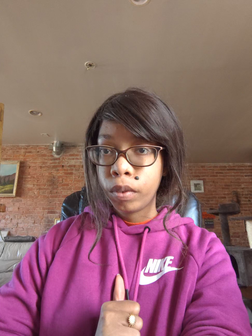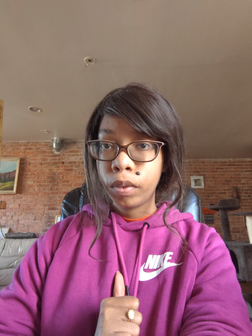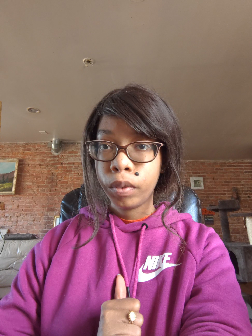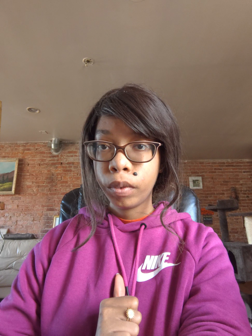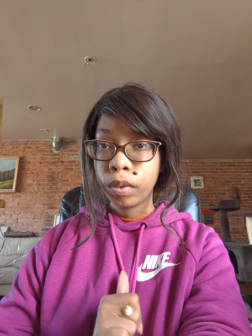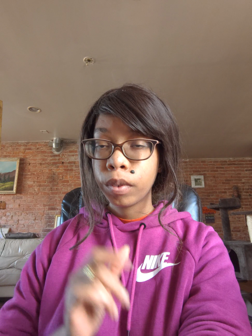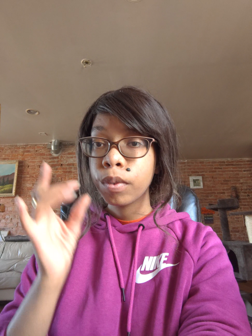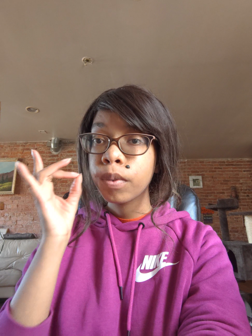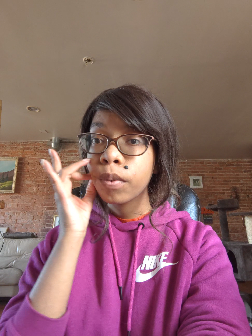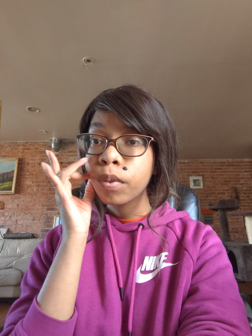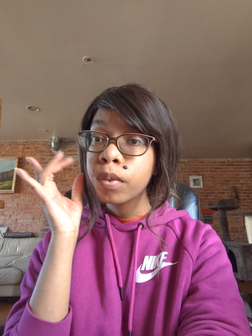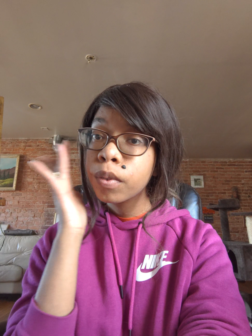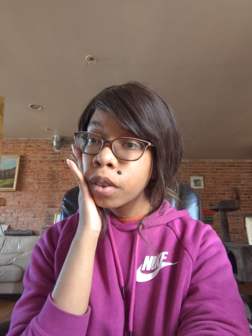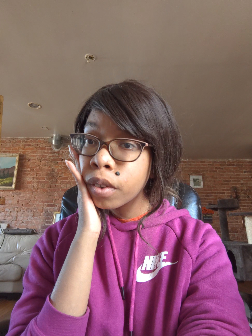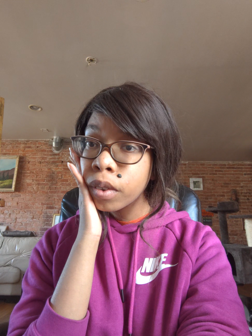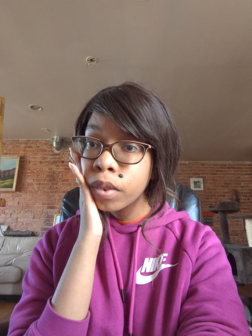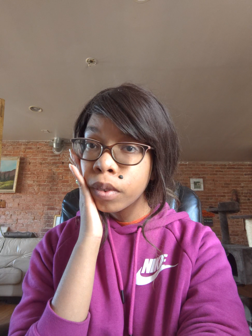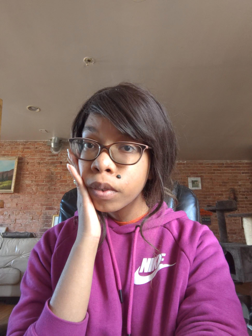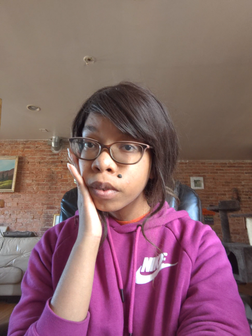bee